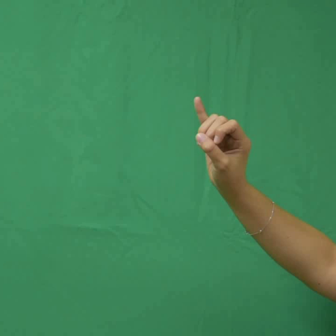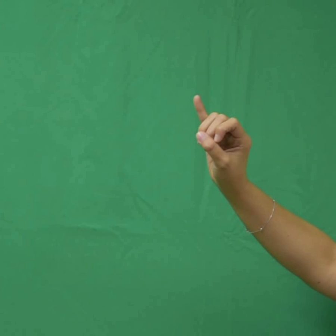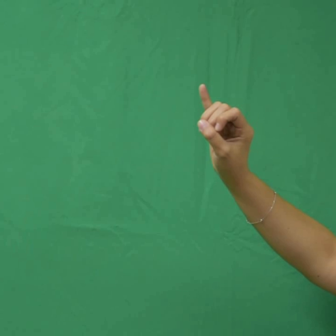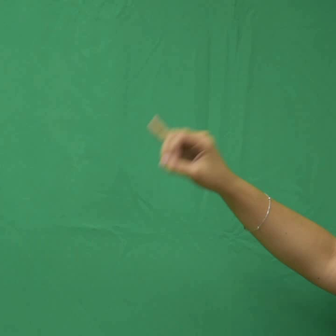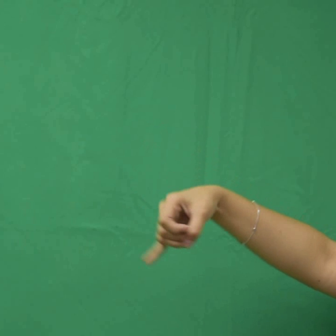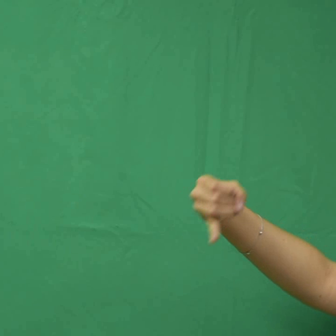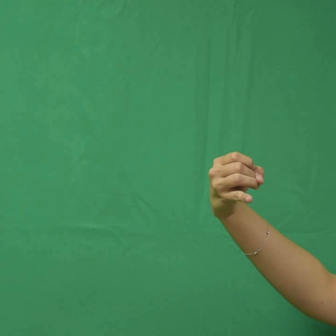J